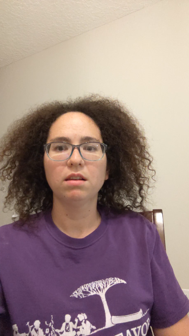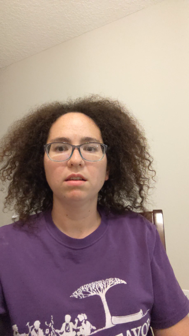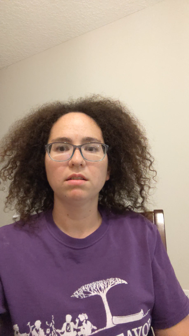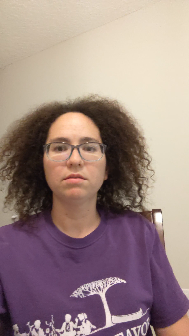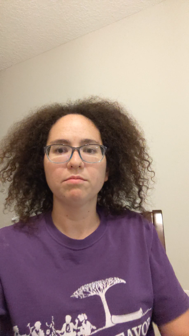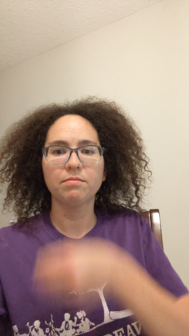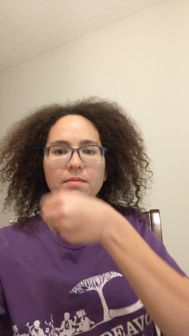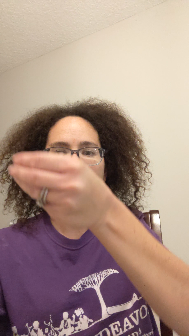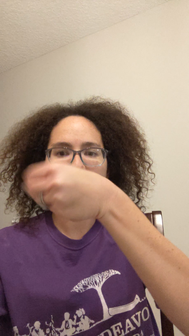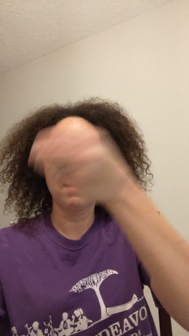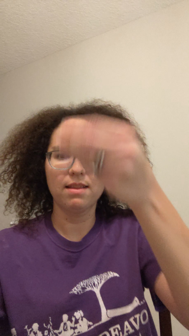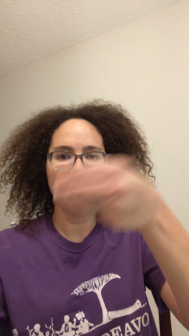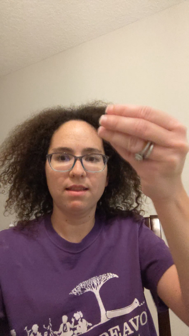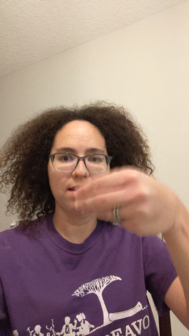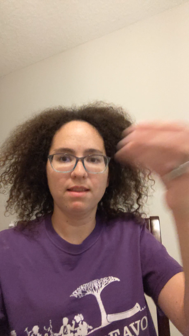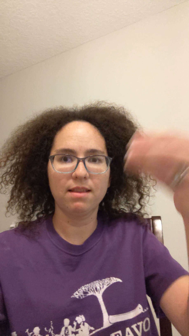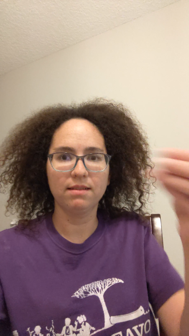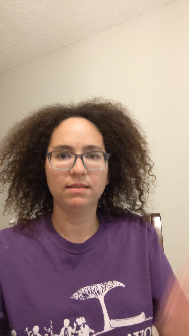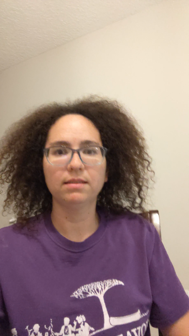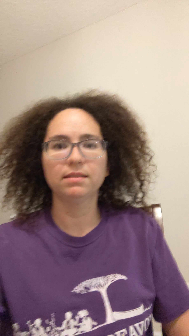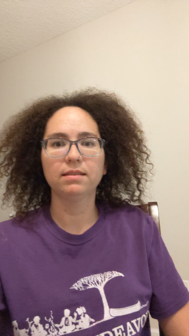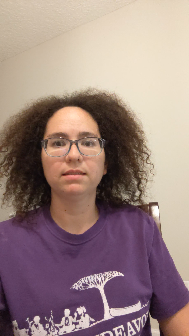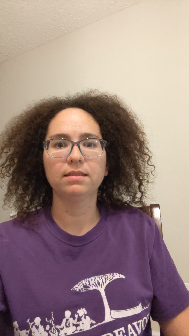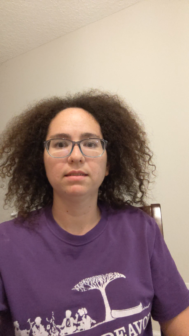shopping